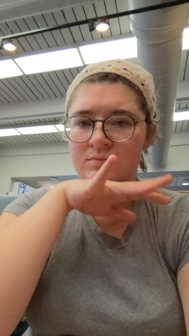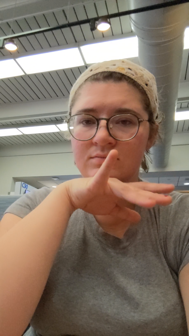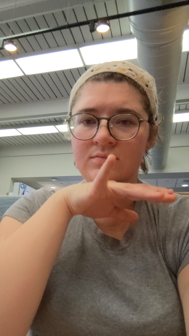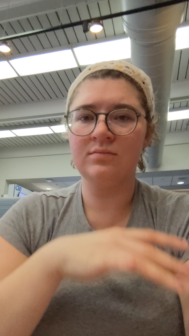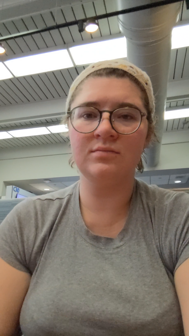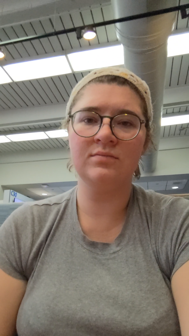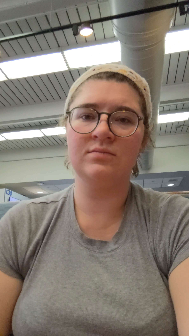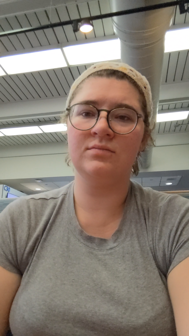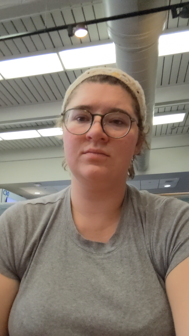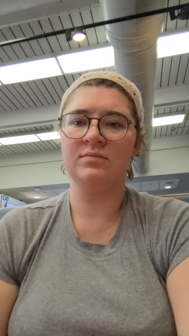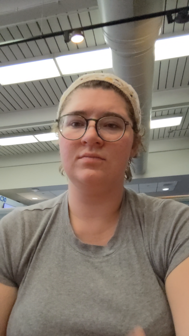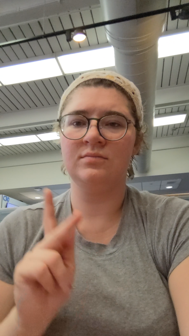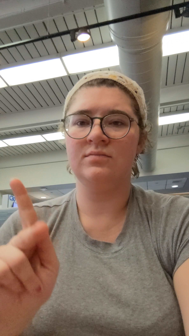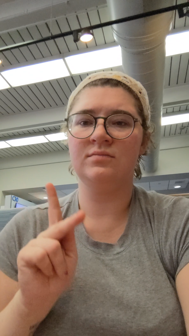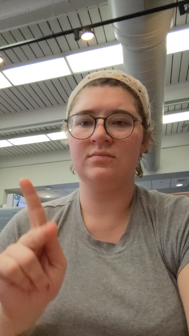people